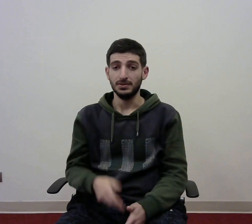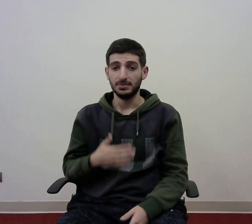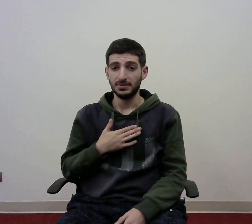mən